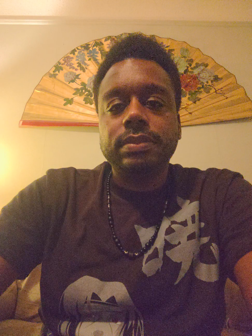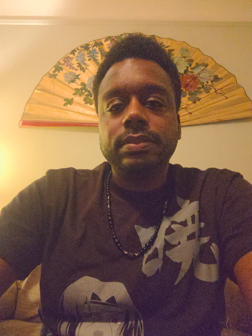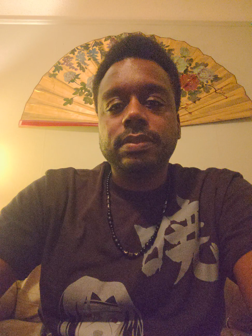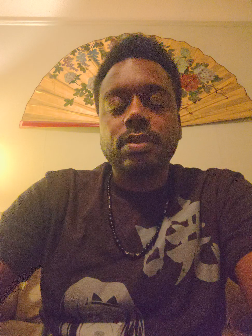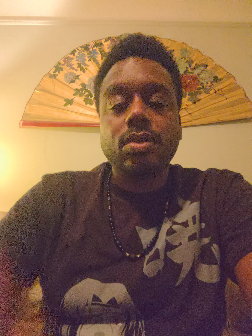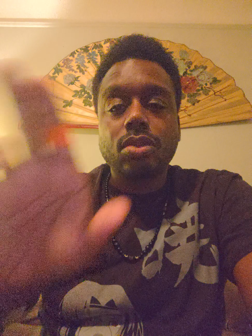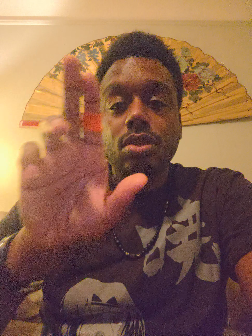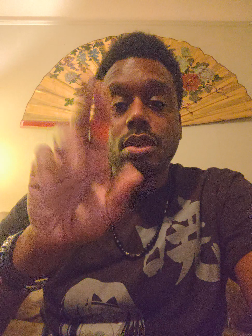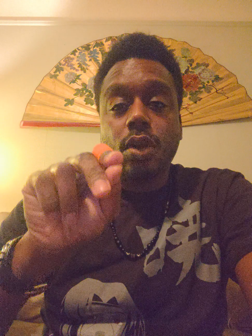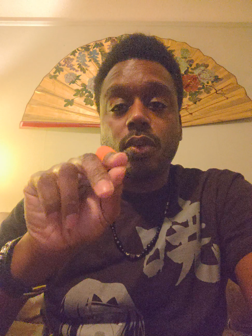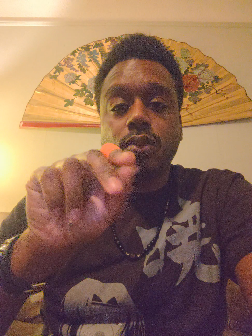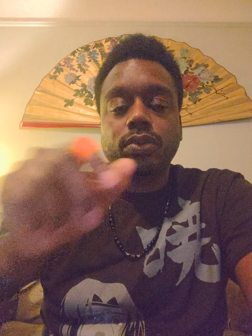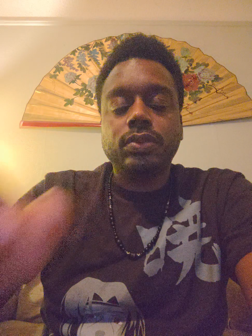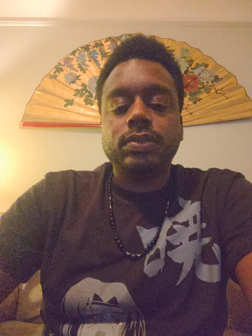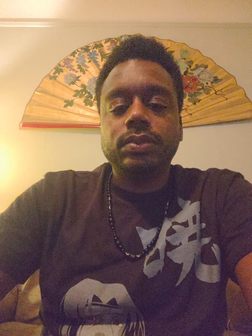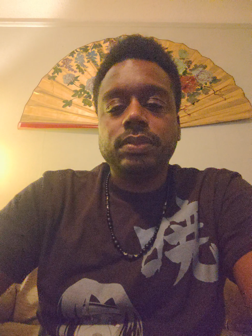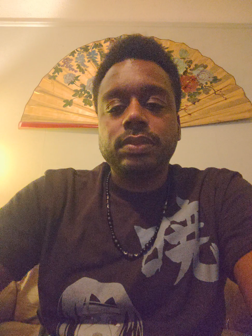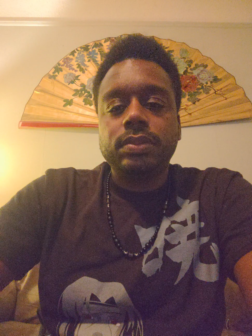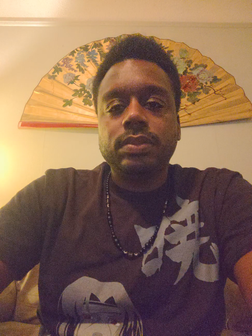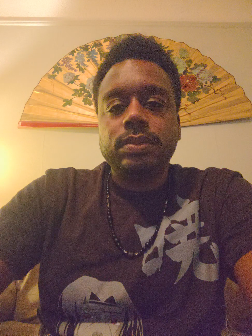no